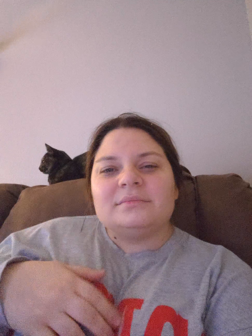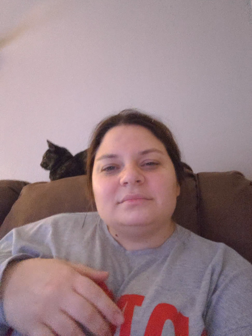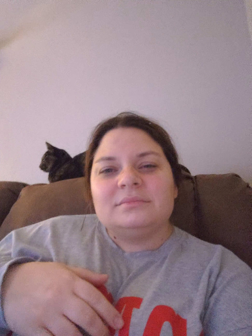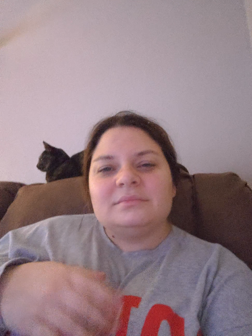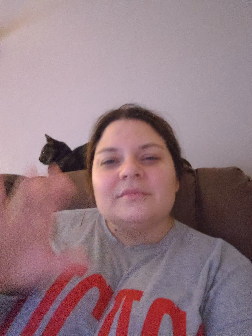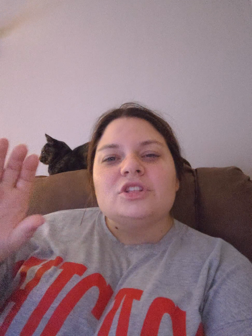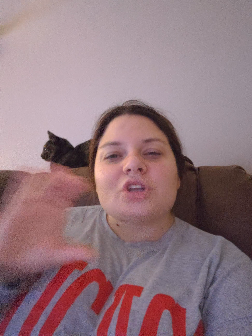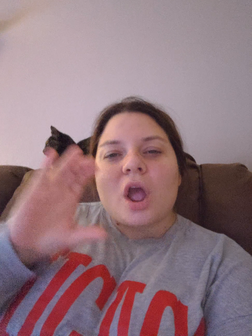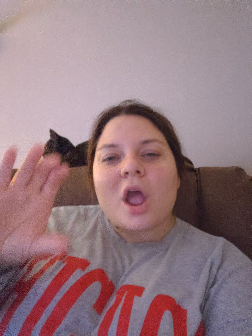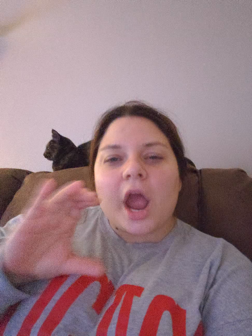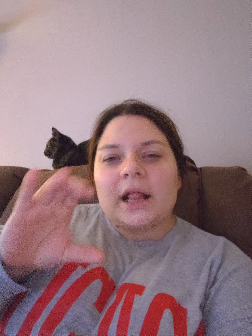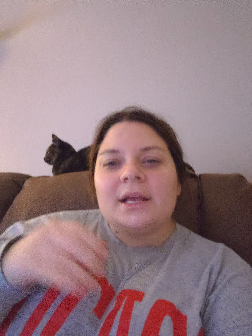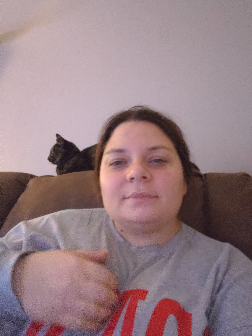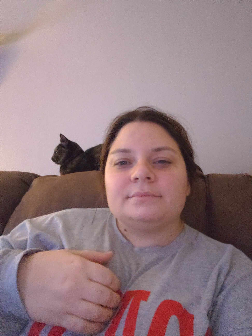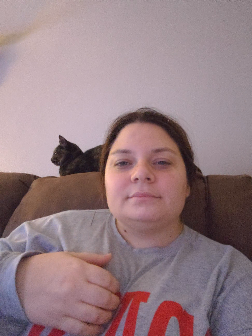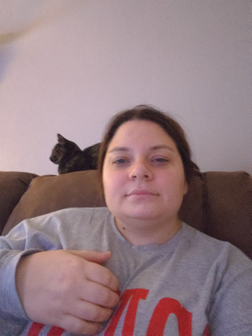chocolate